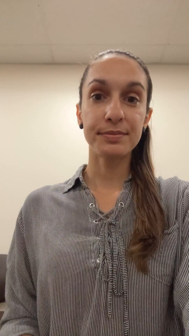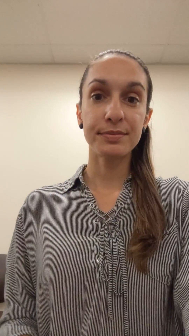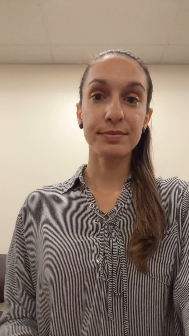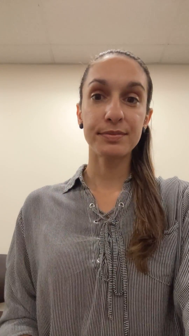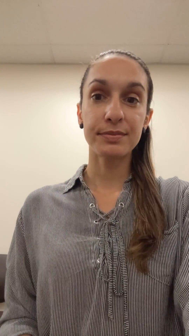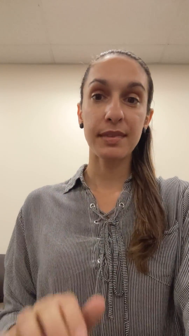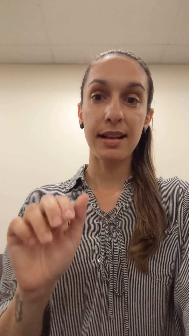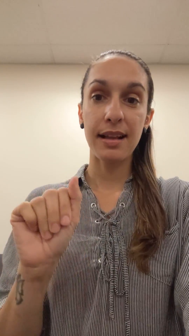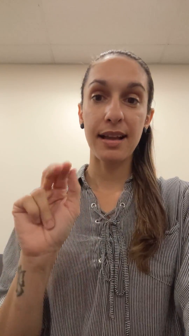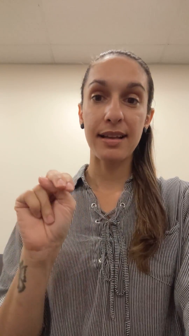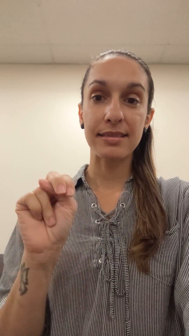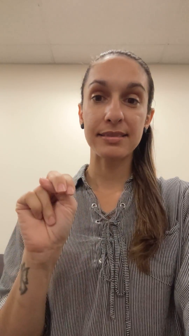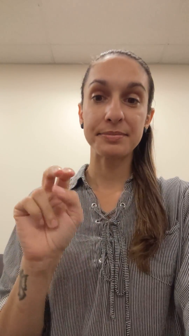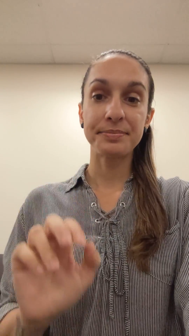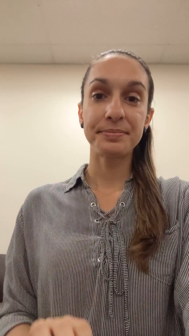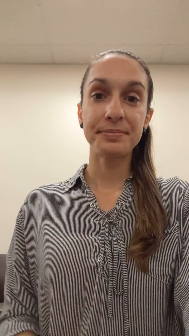an